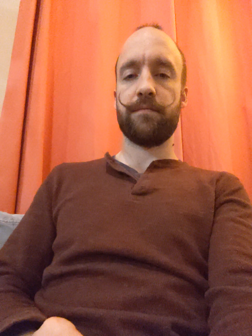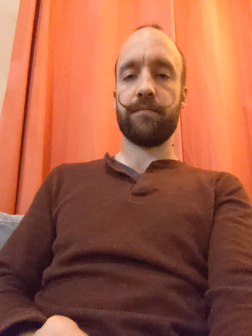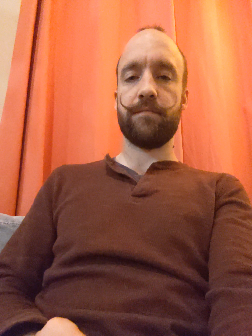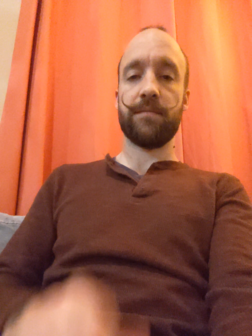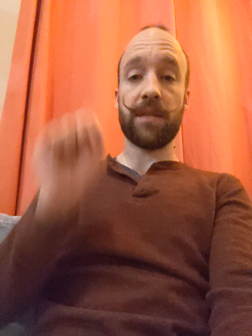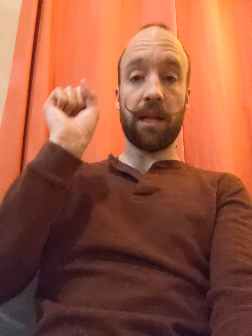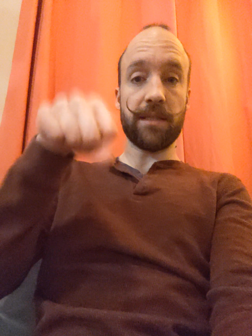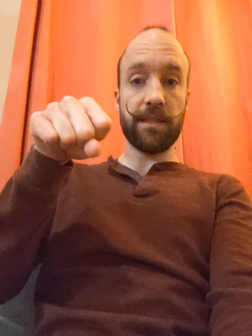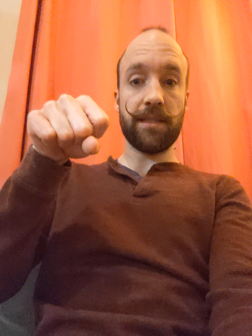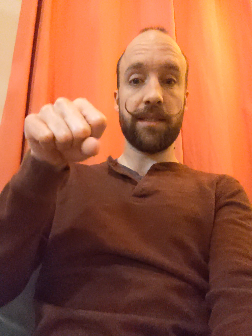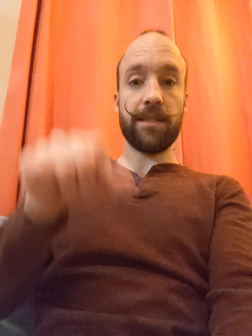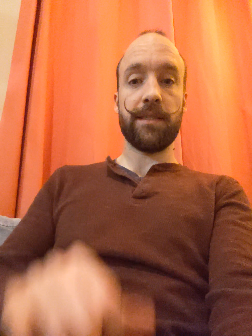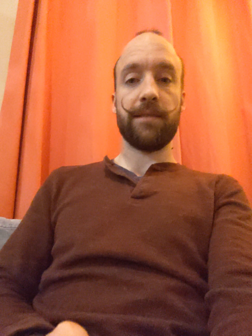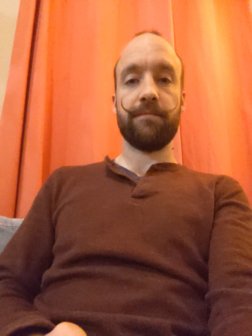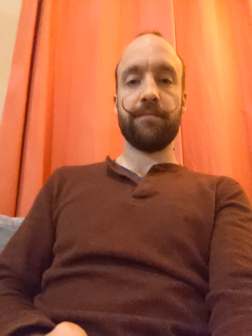yes